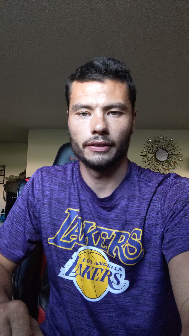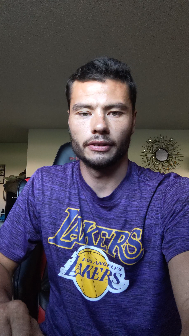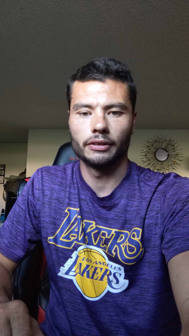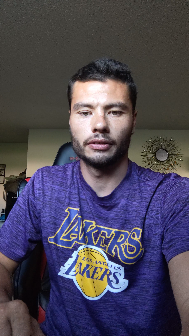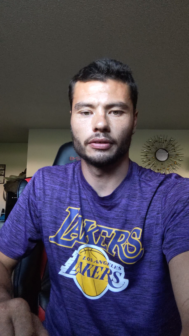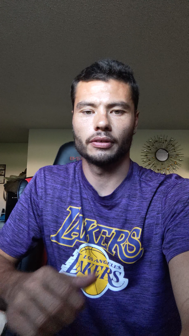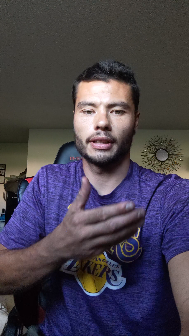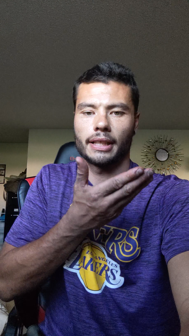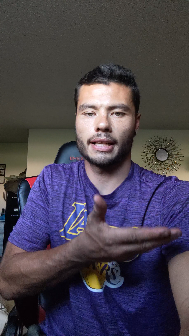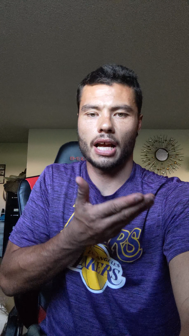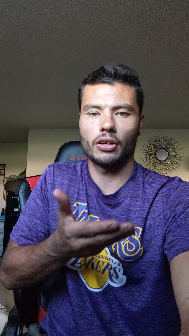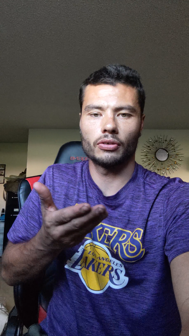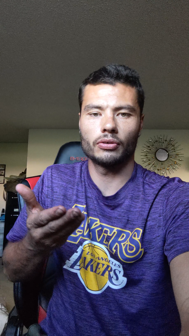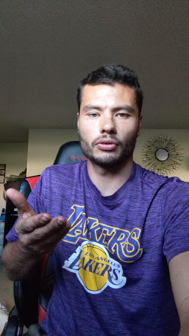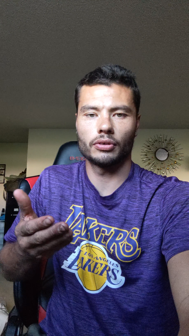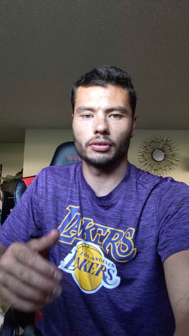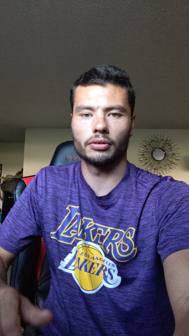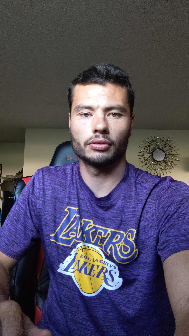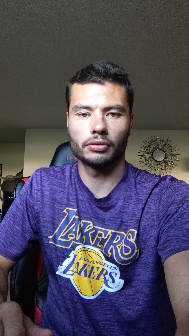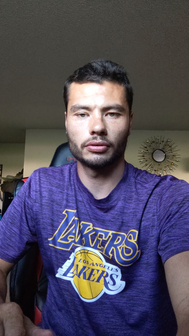carry